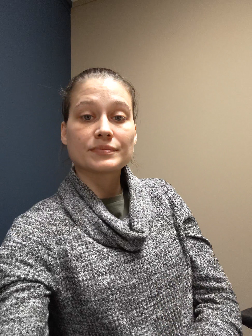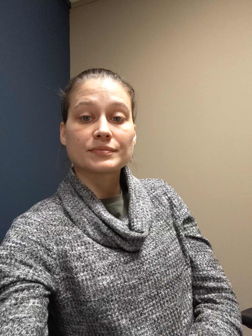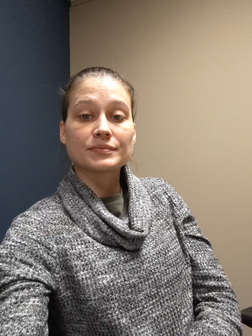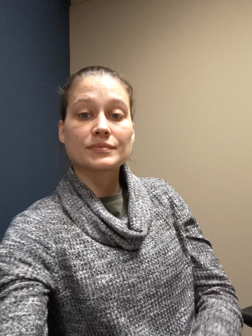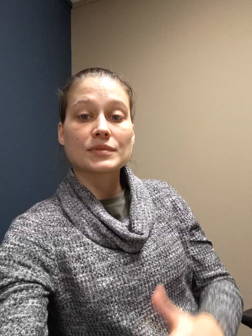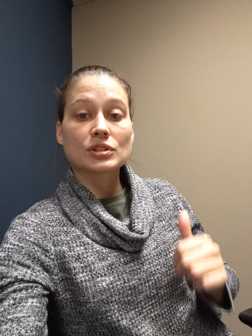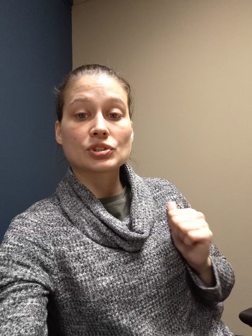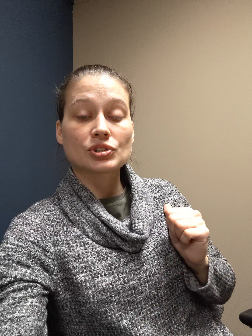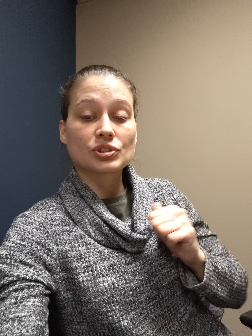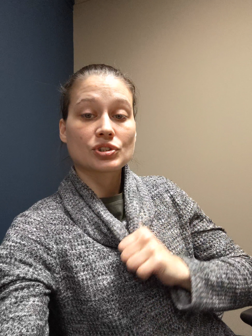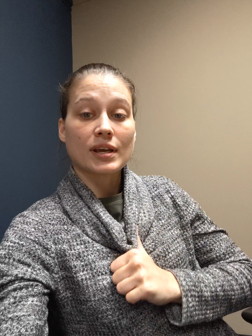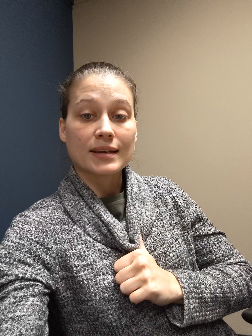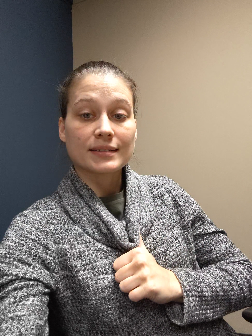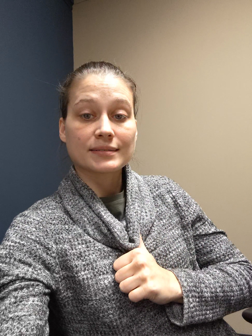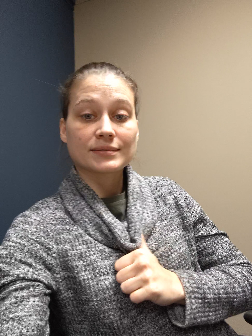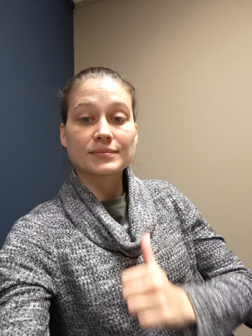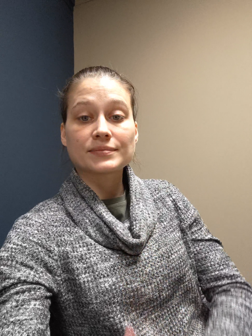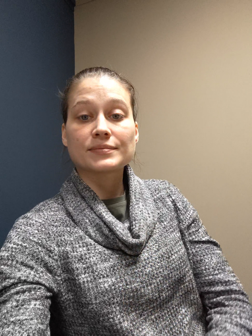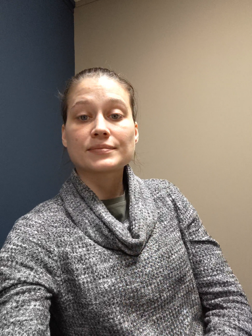jacket